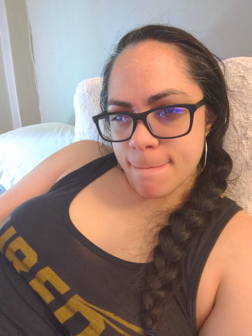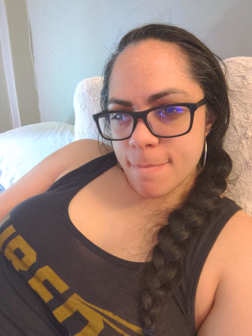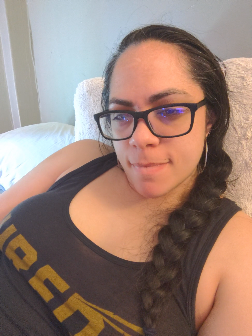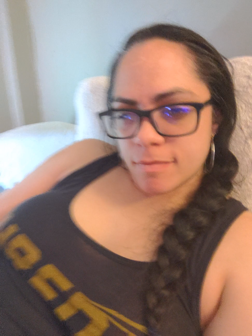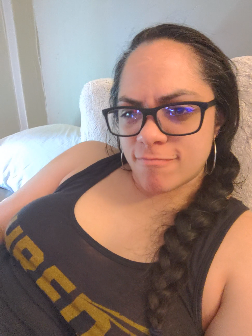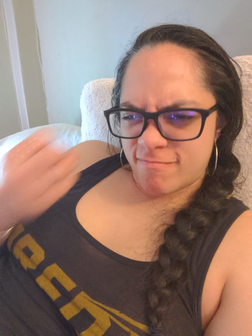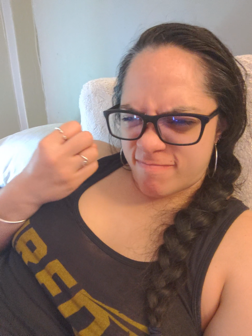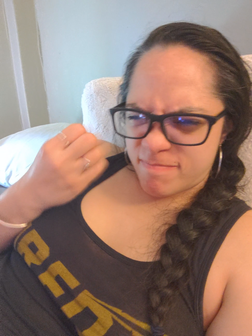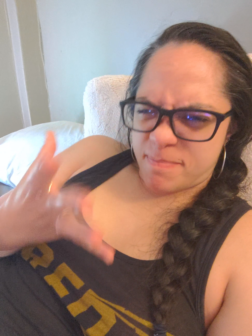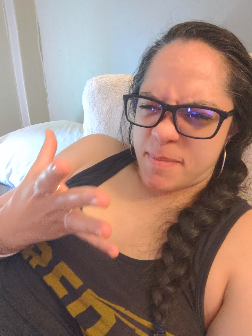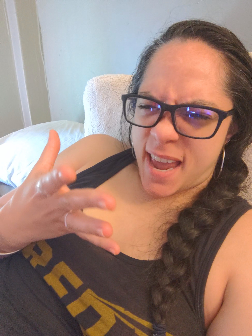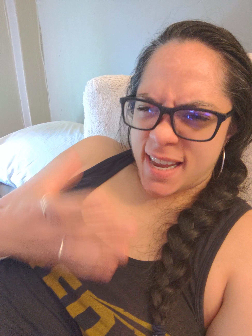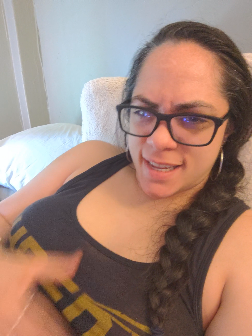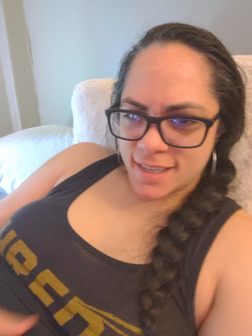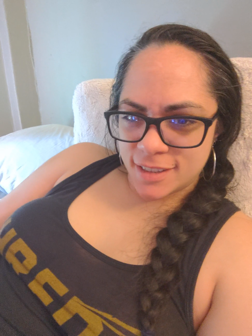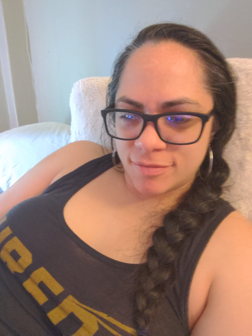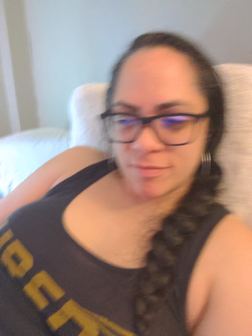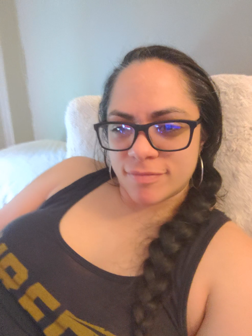many